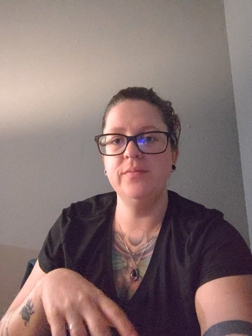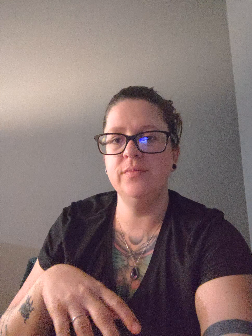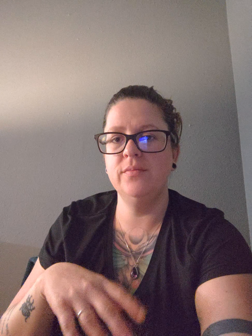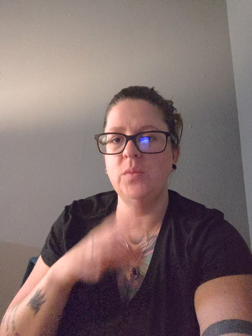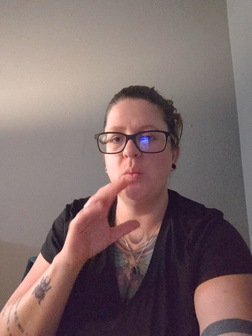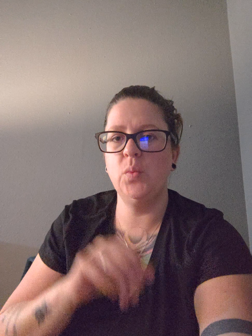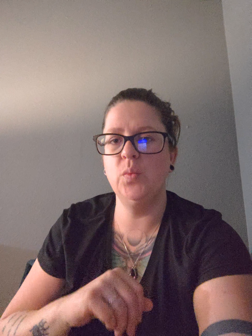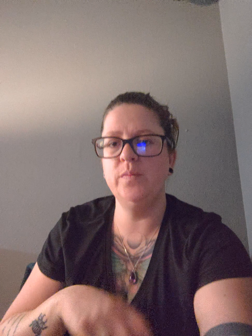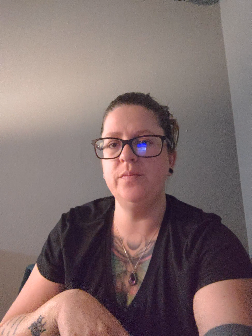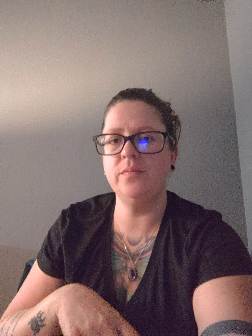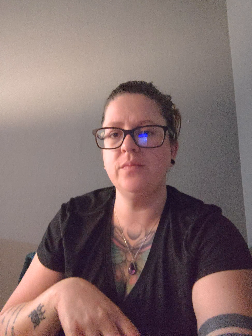old